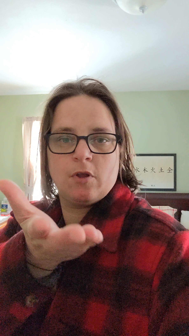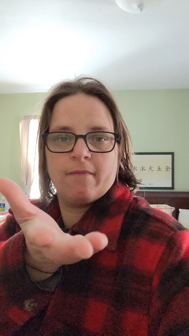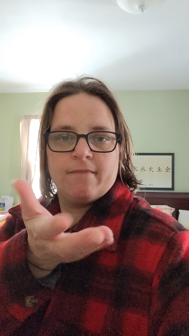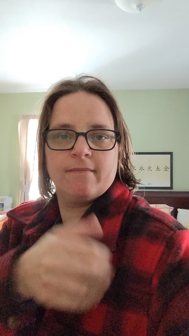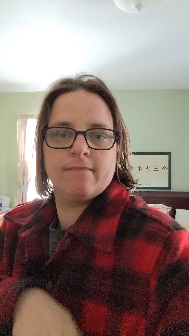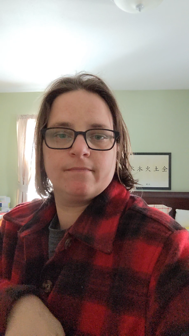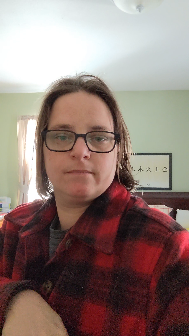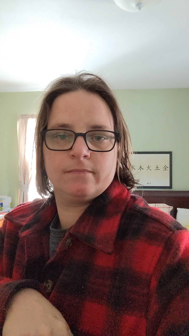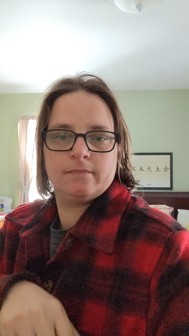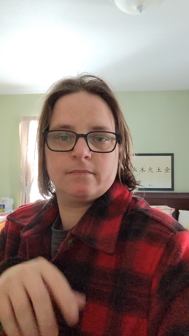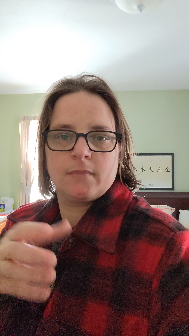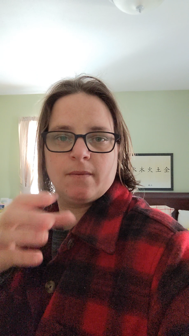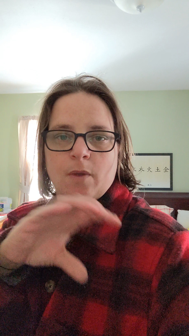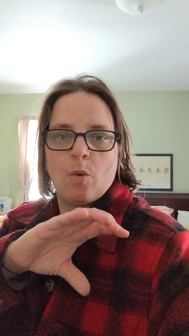pour